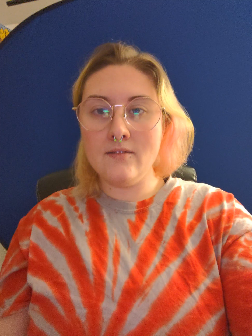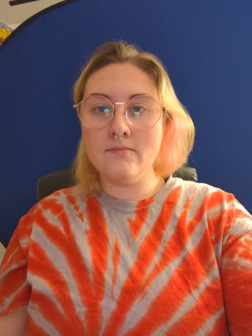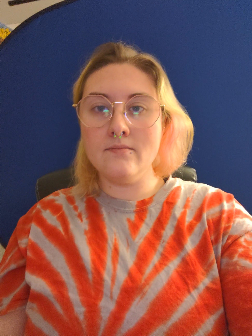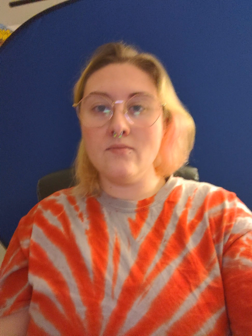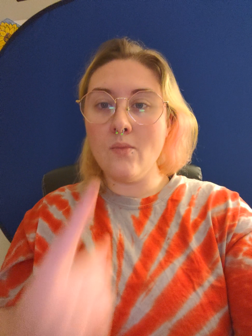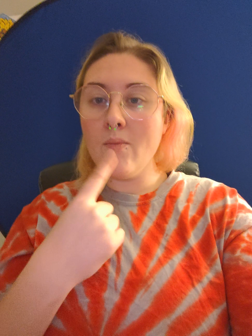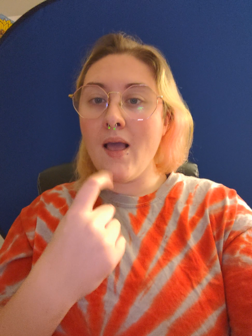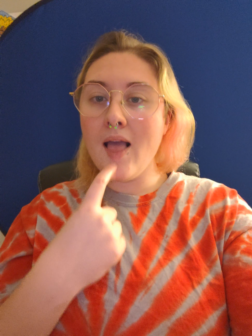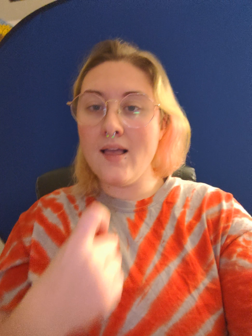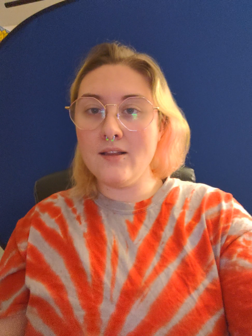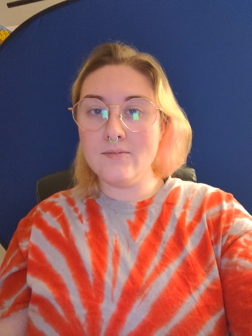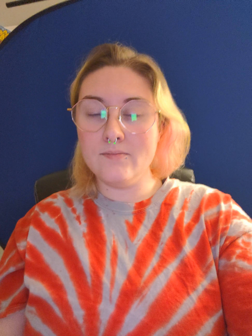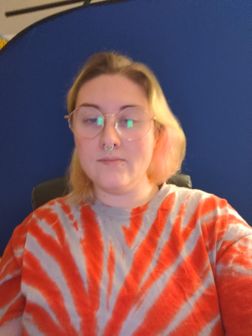red